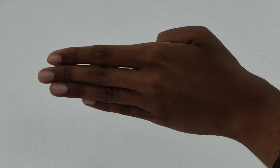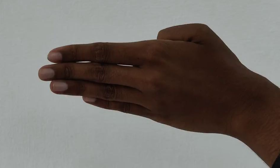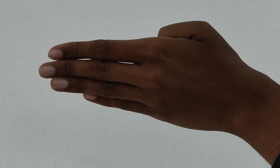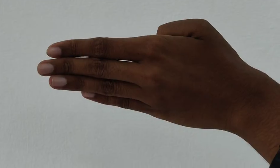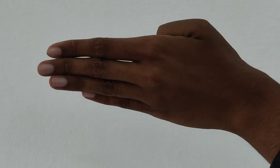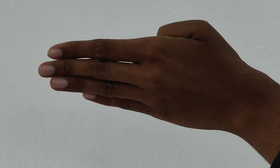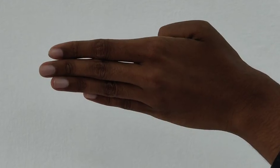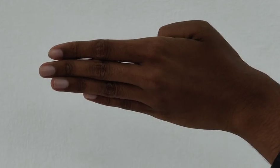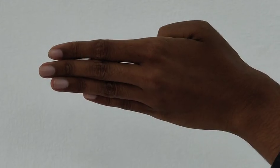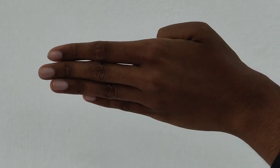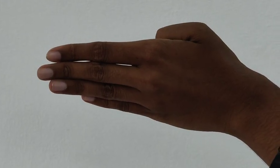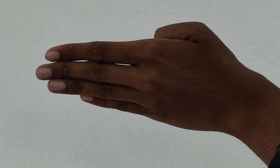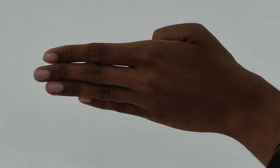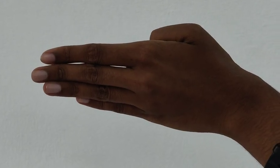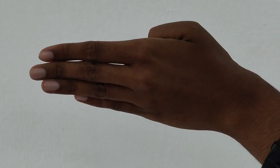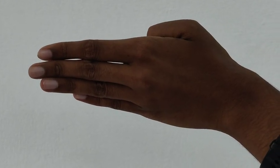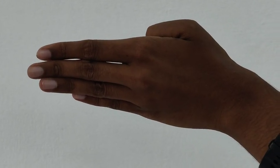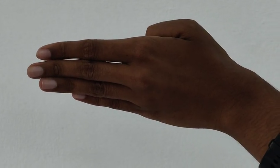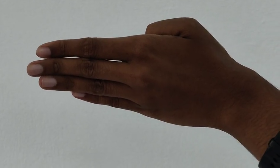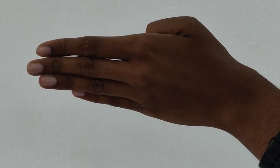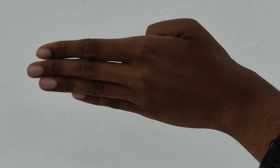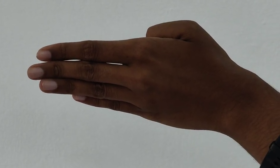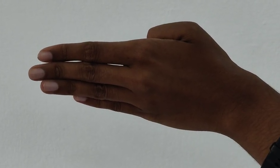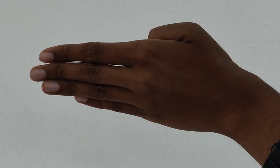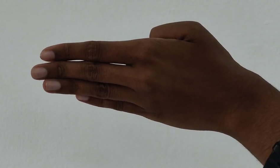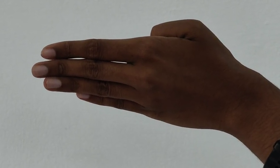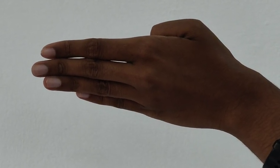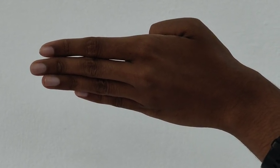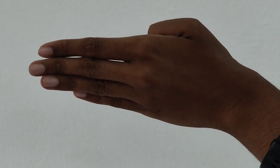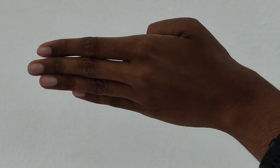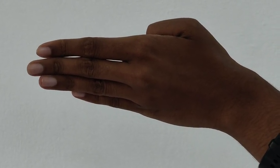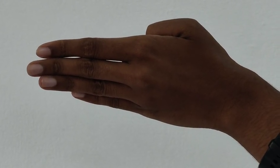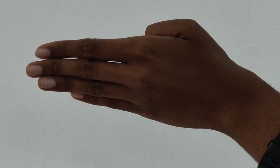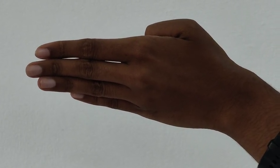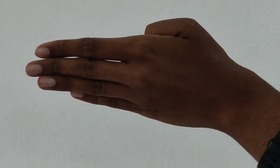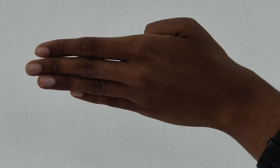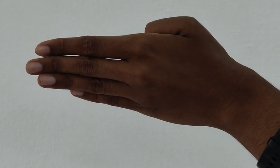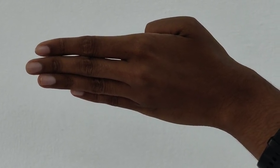അ